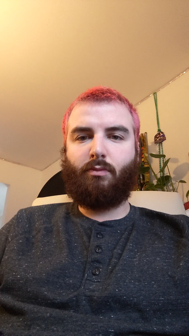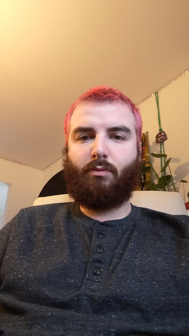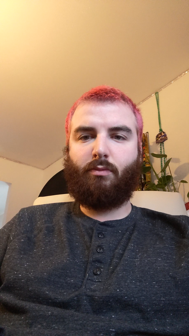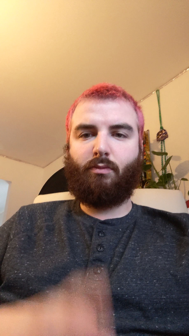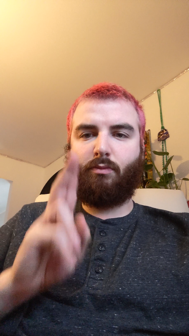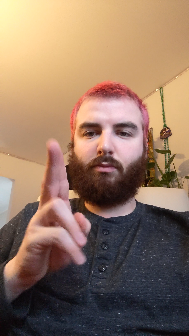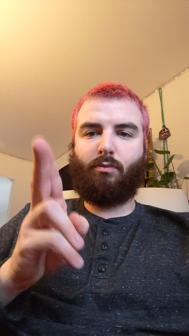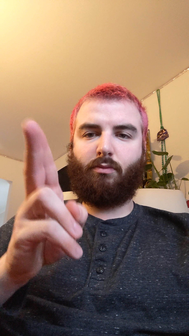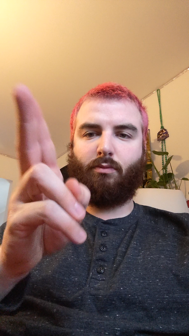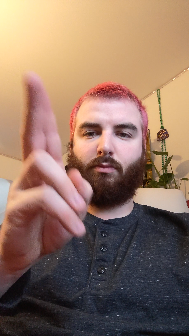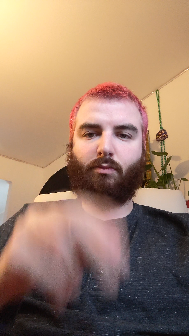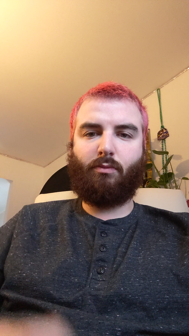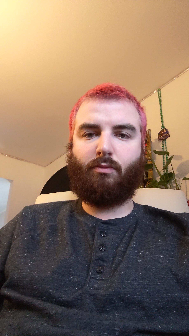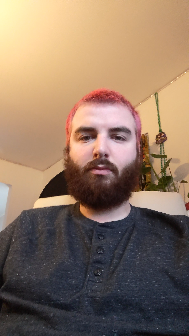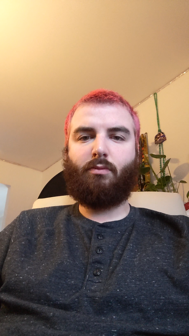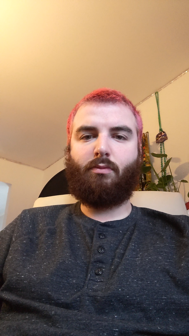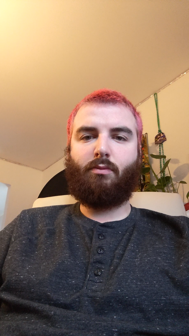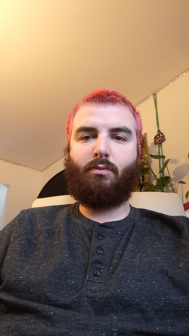hurry